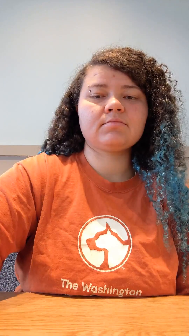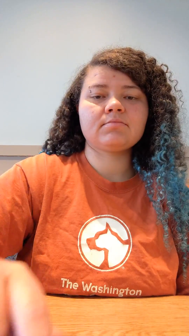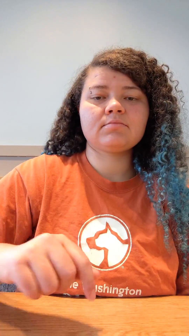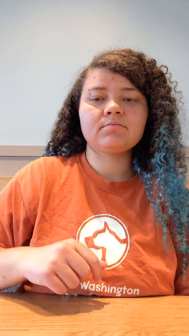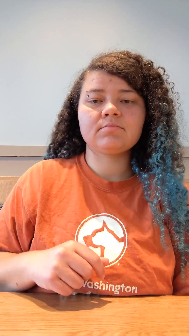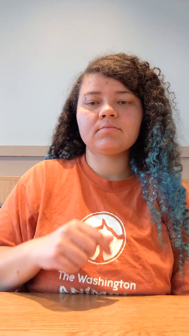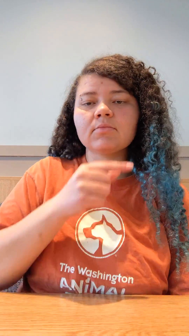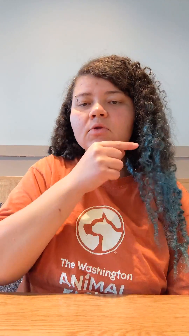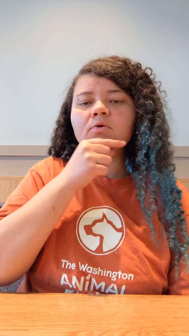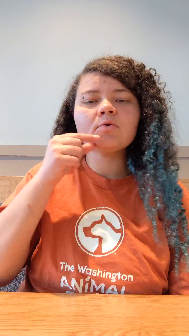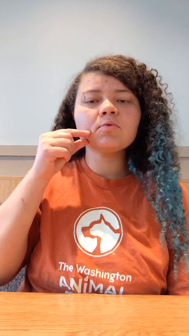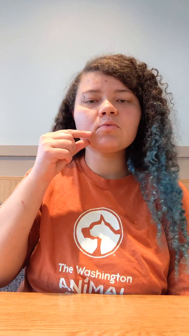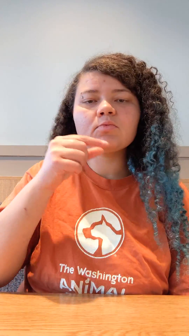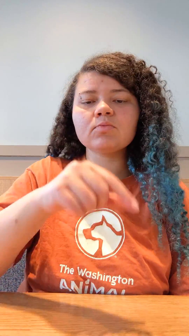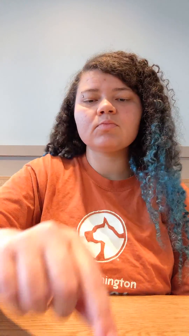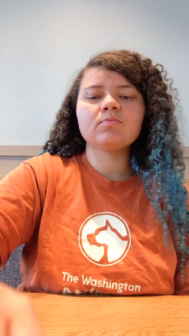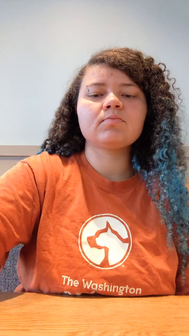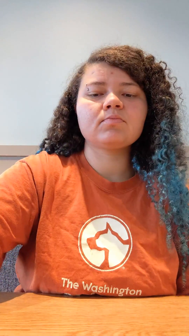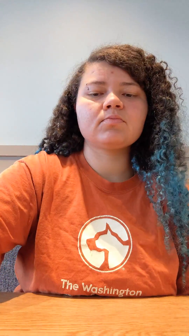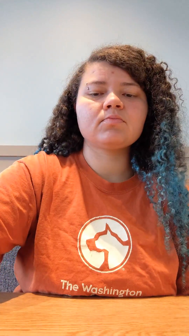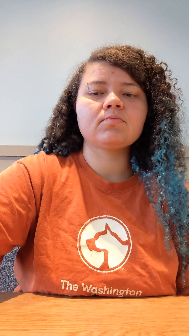glue